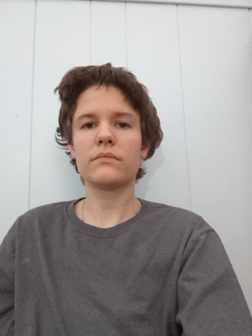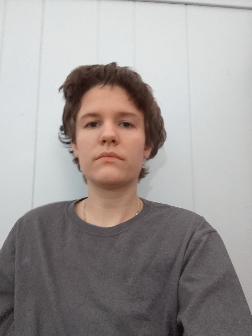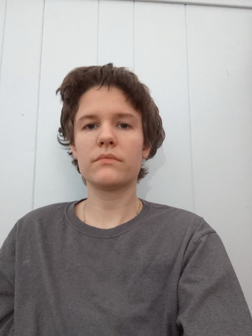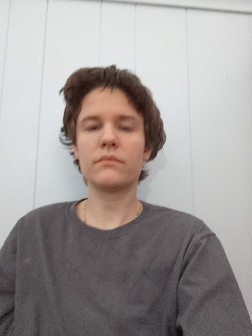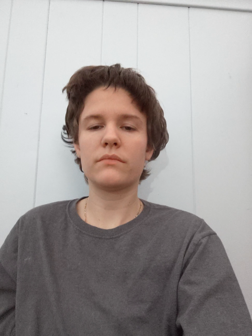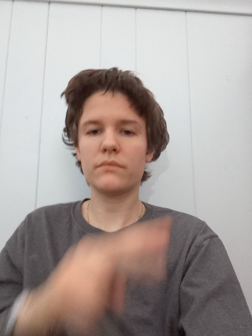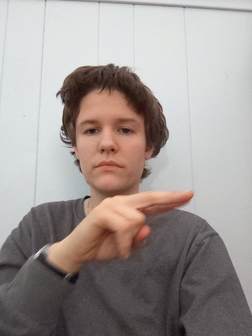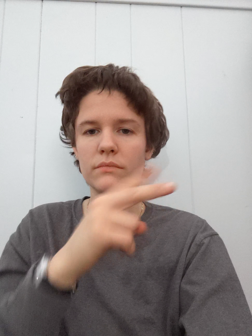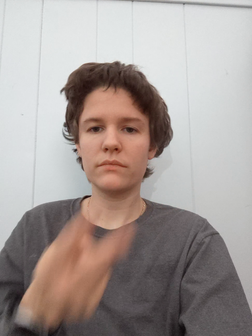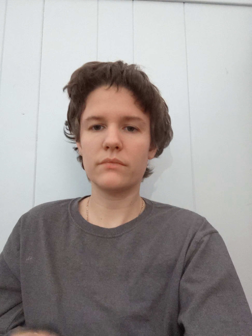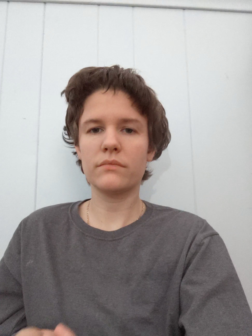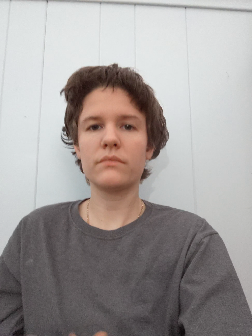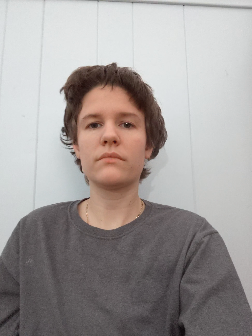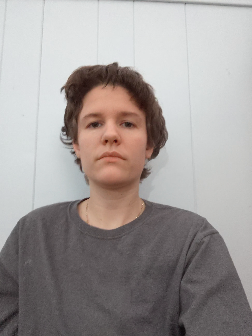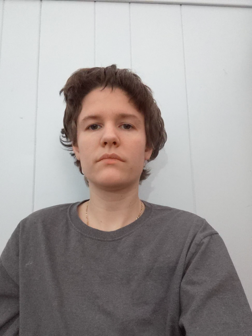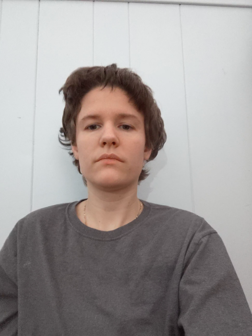fall